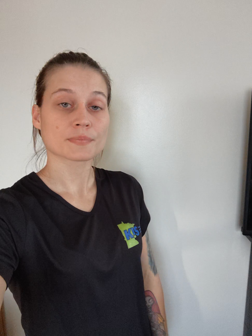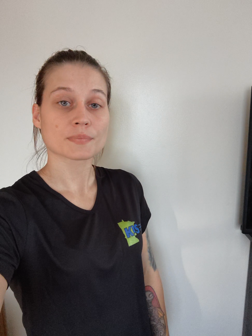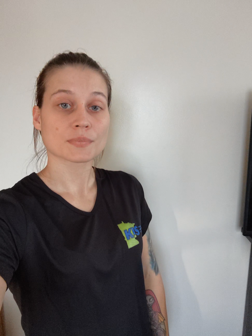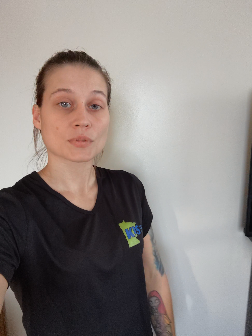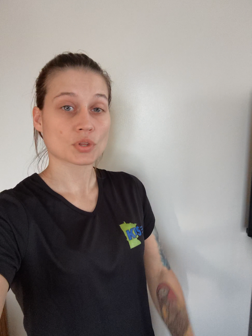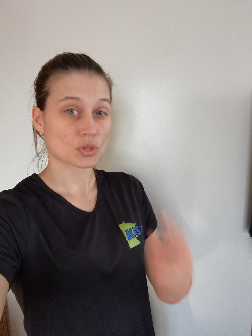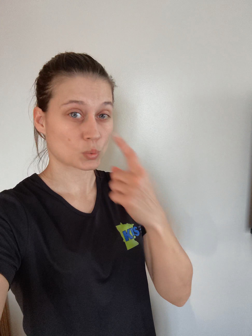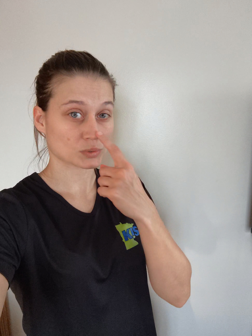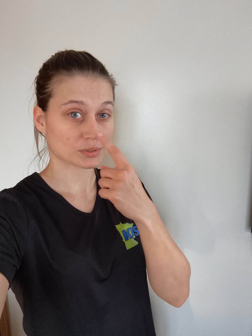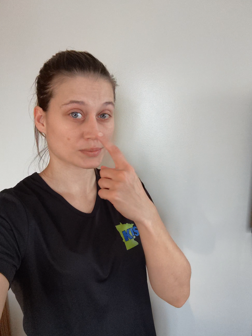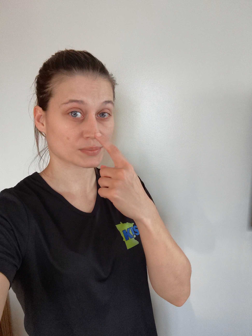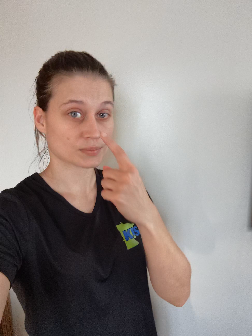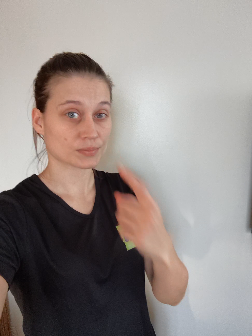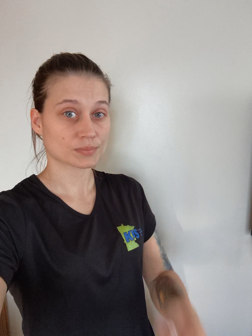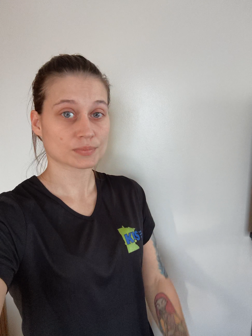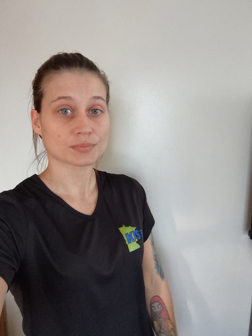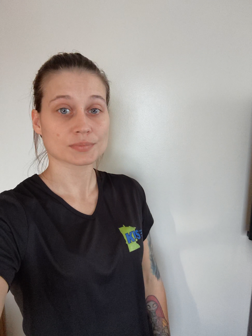nose